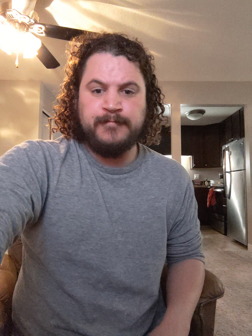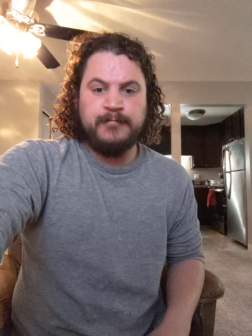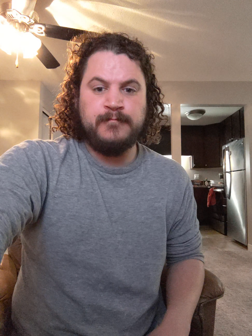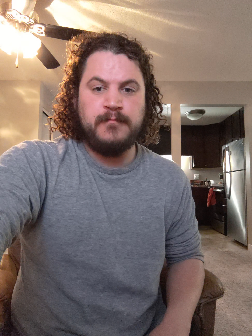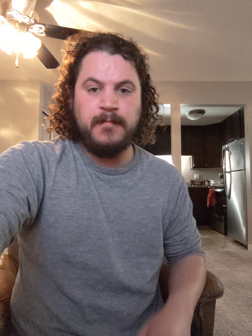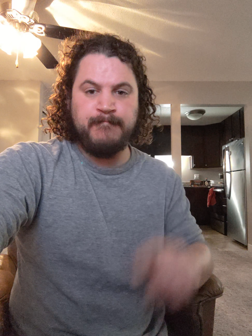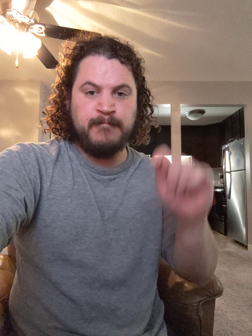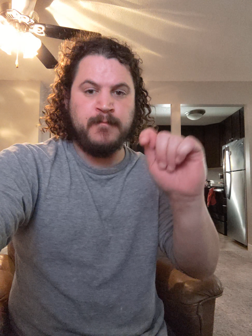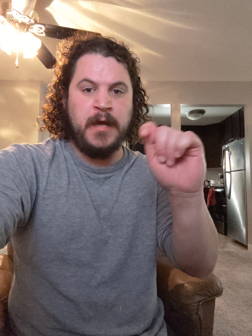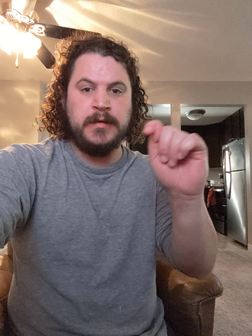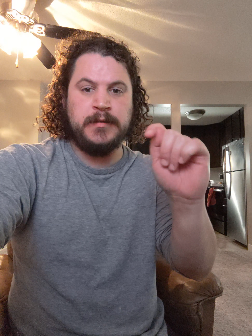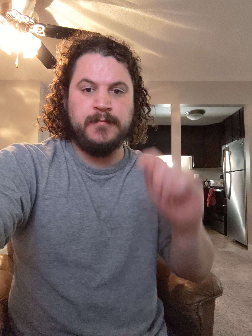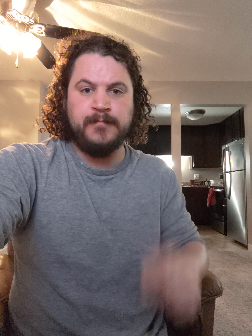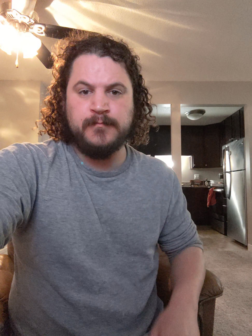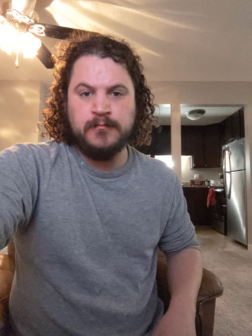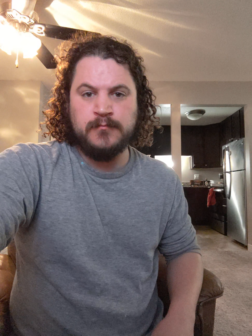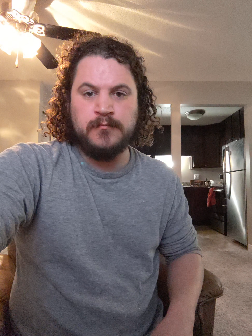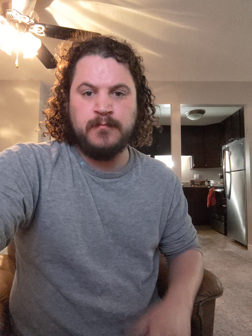potty